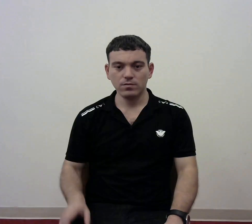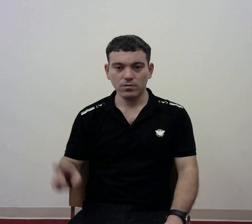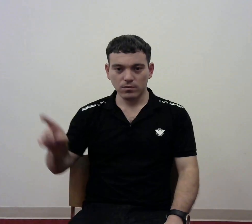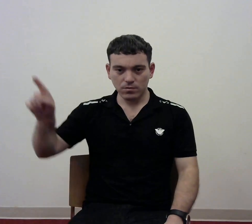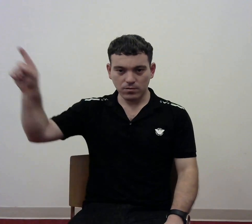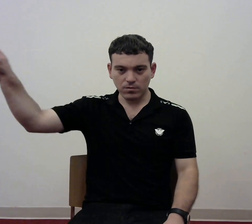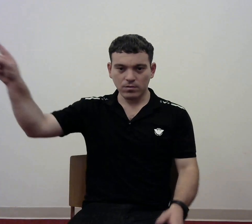O